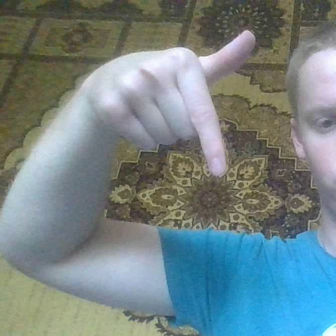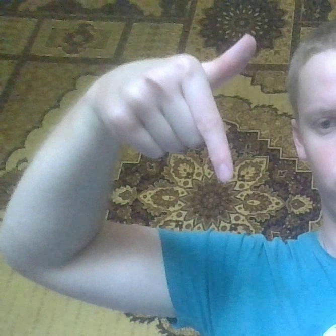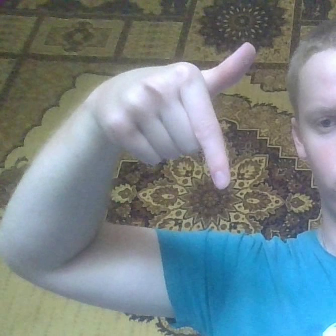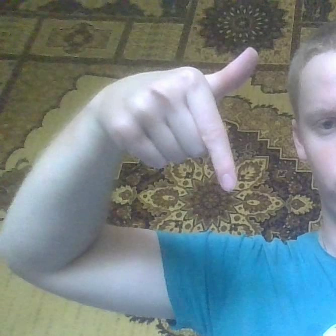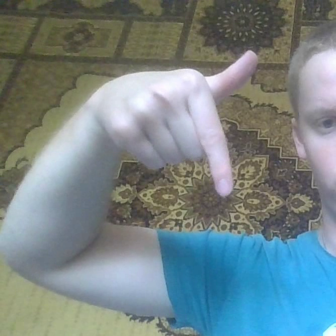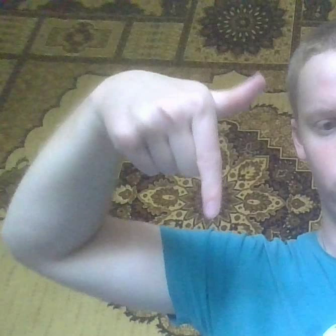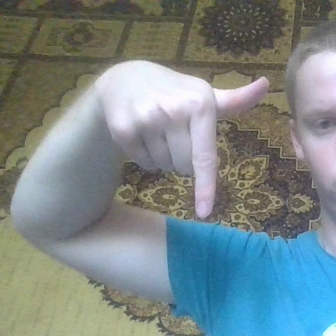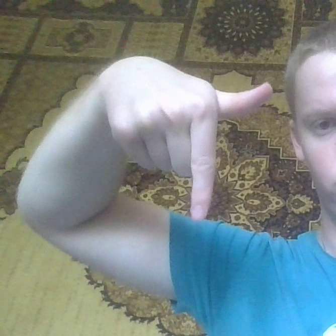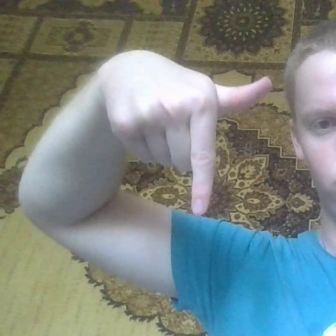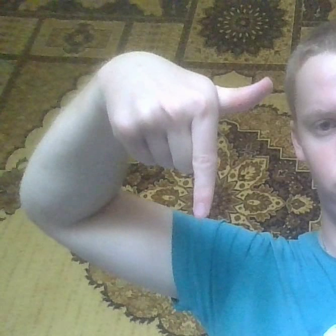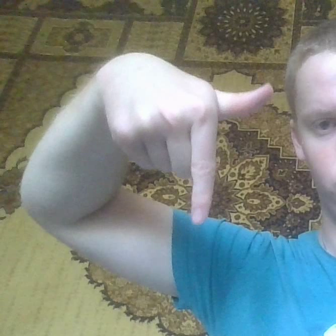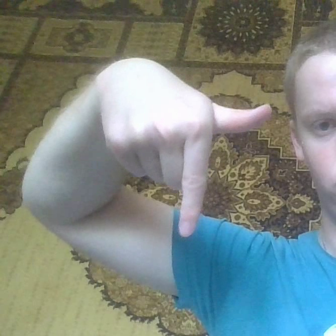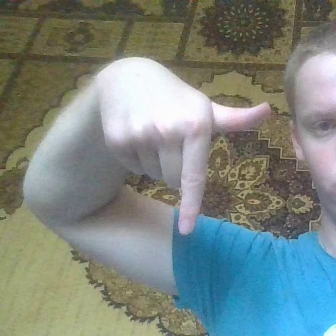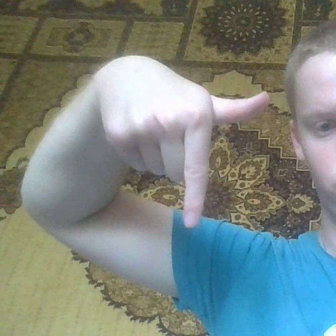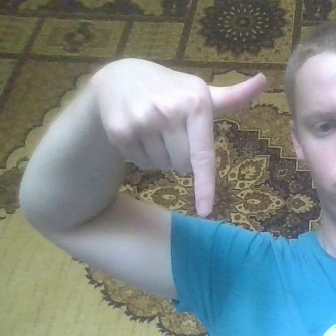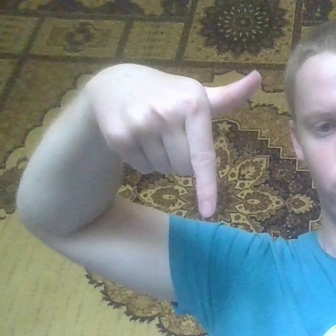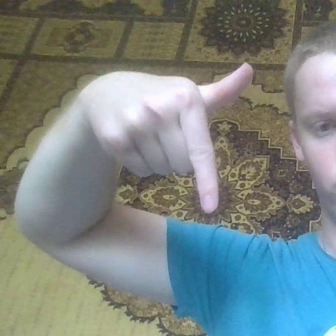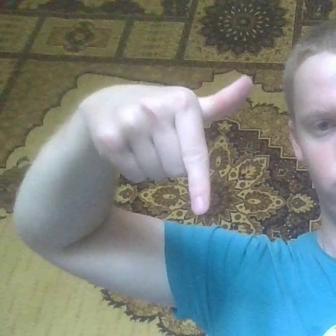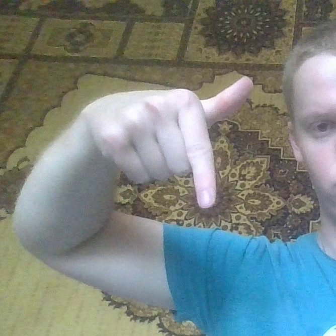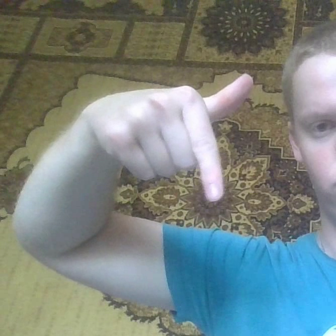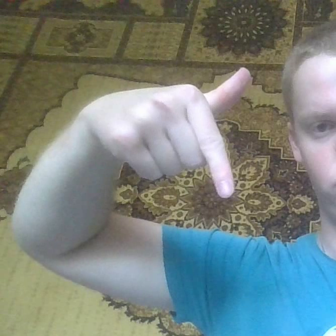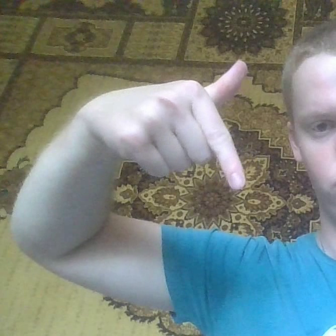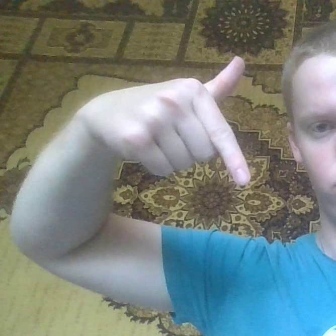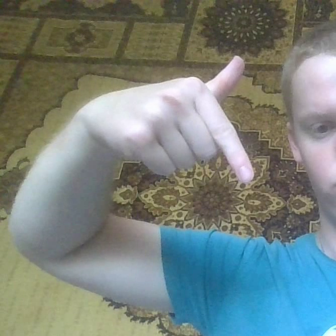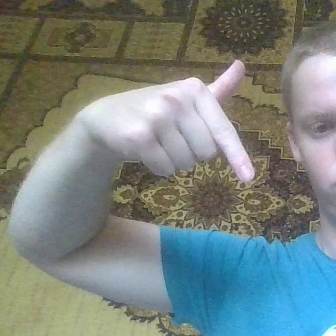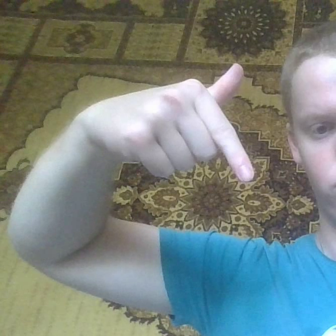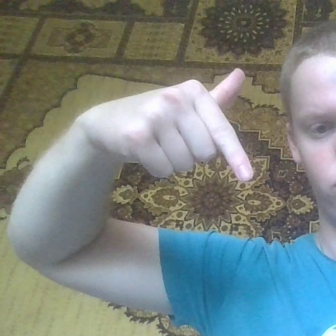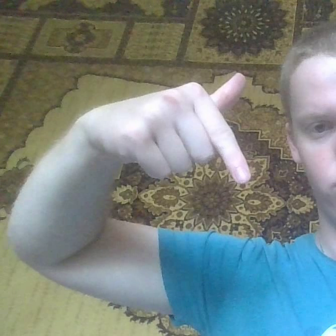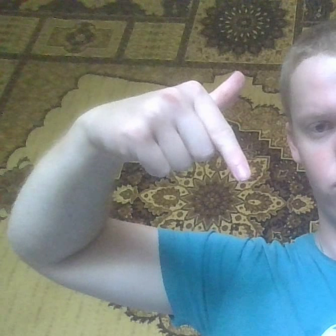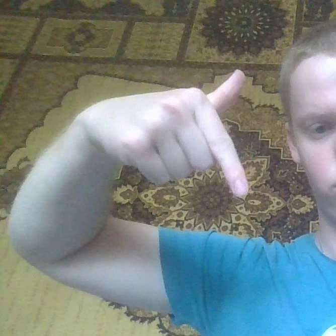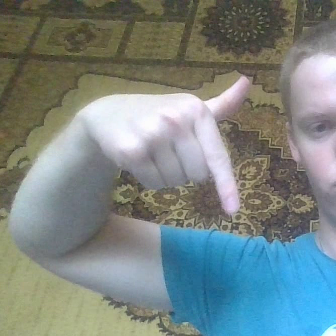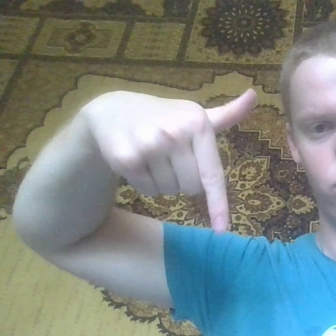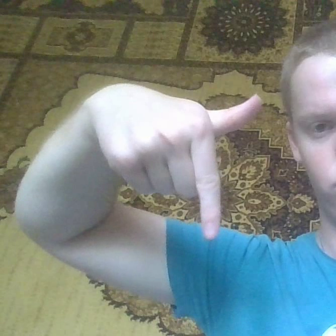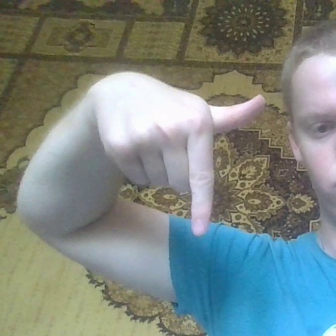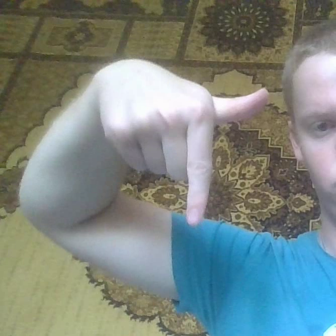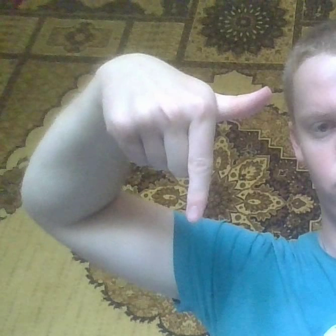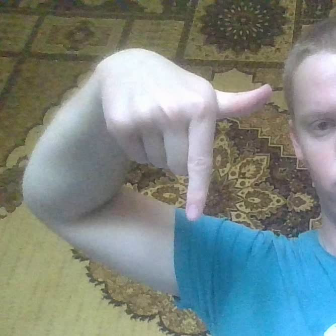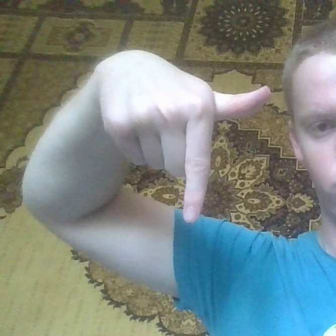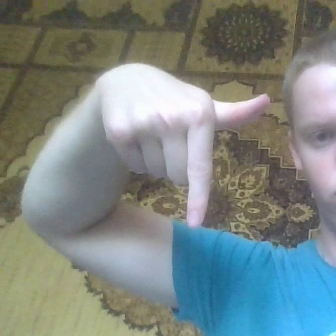Г